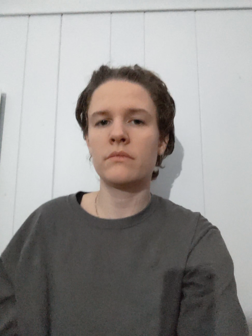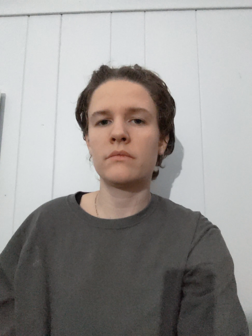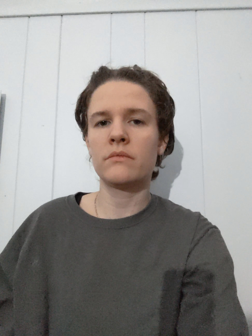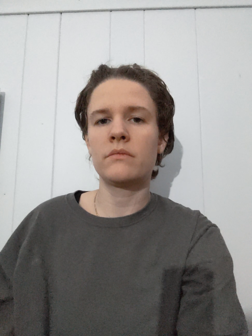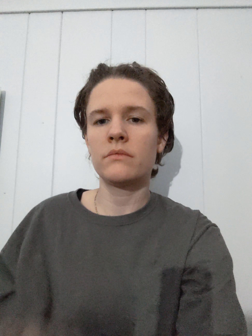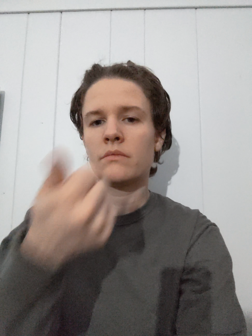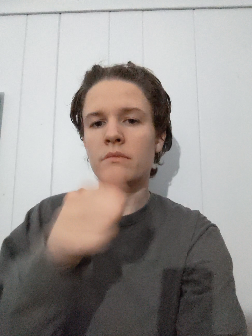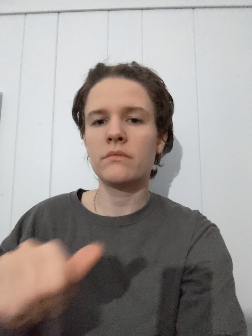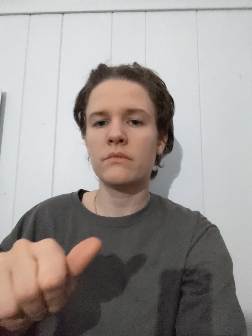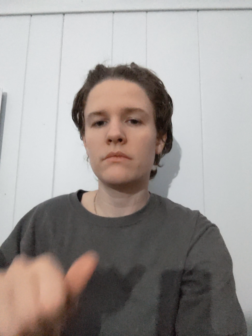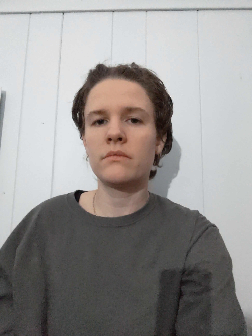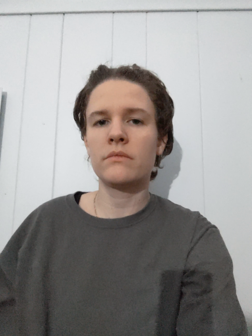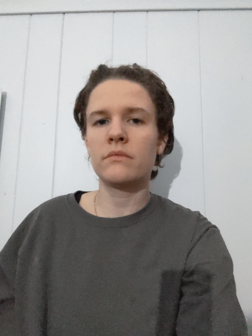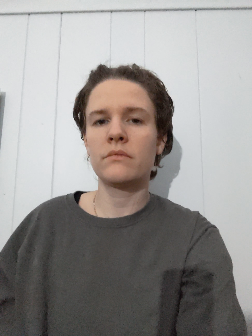any